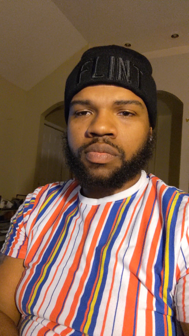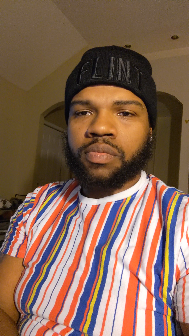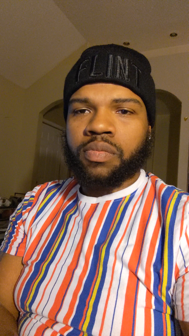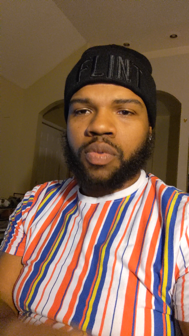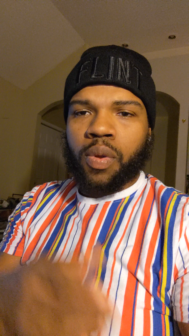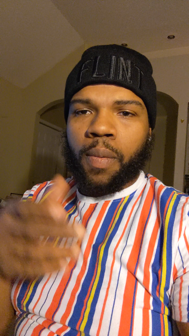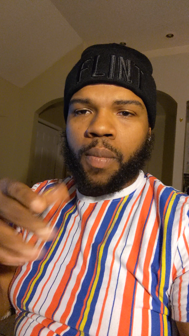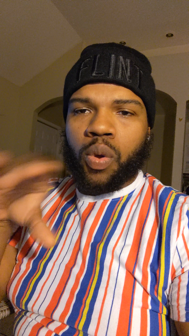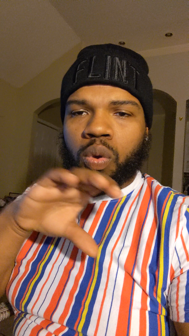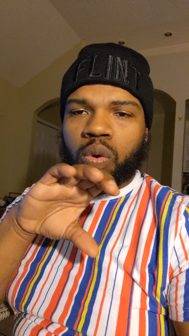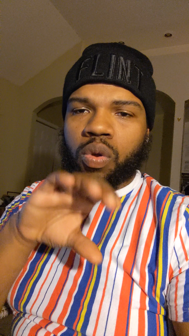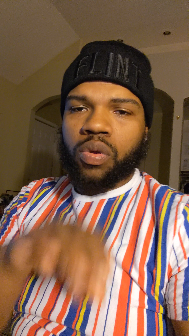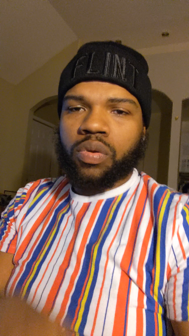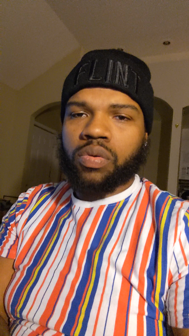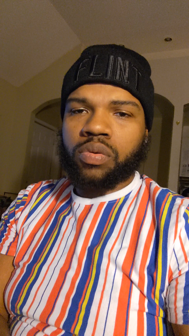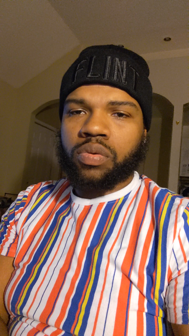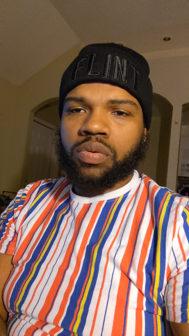pour